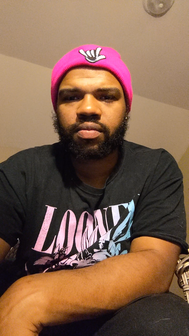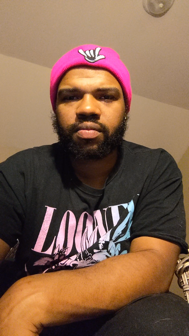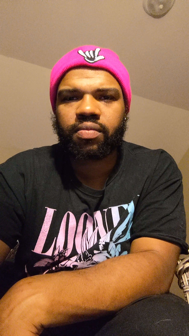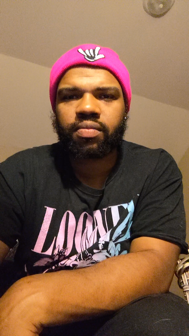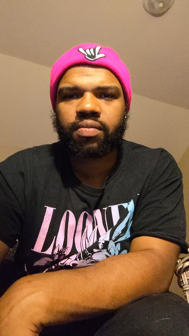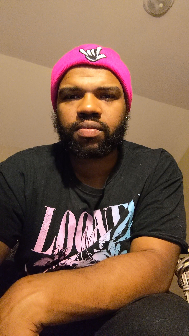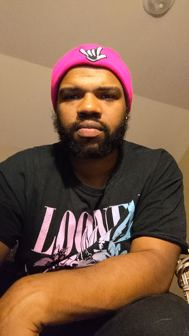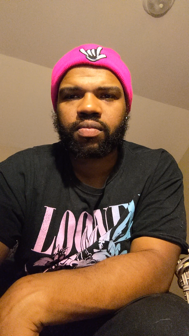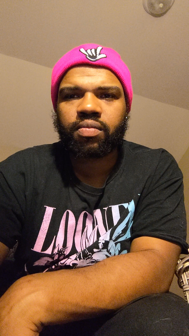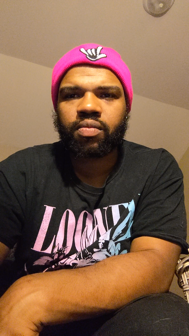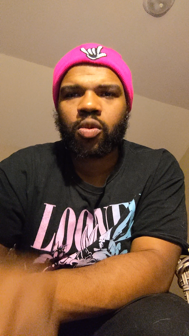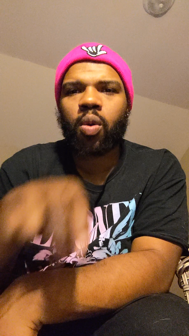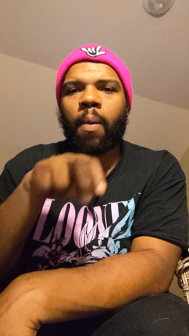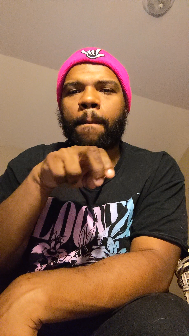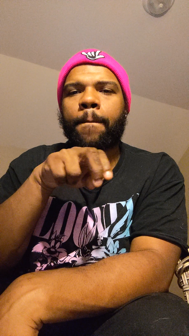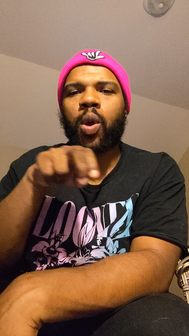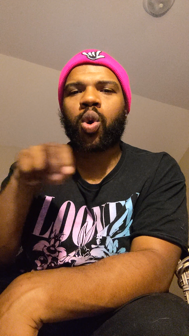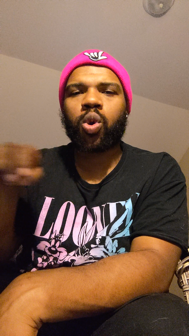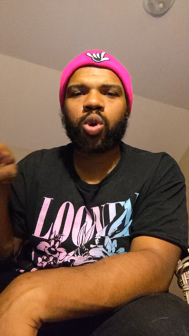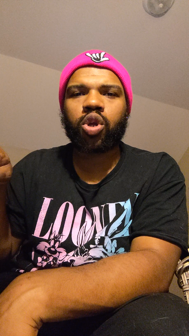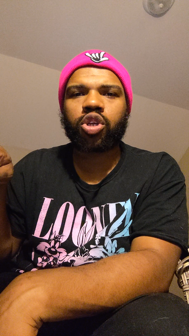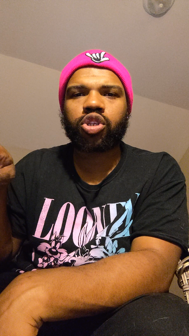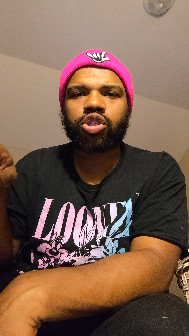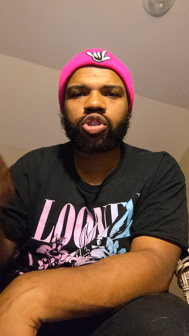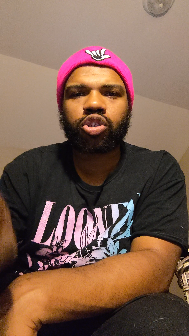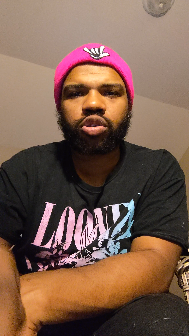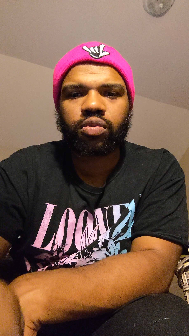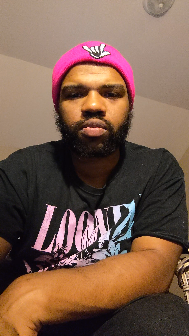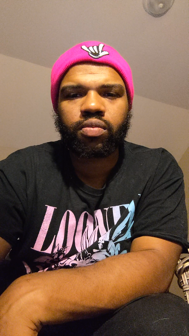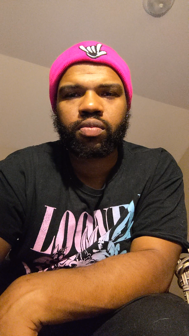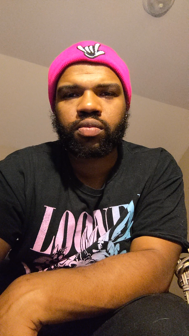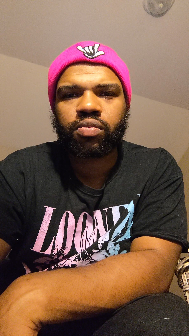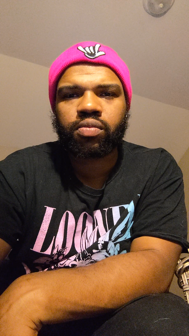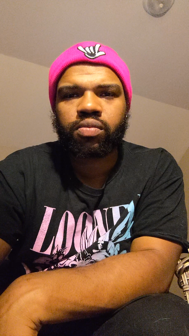porch